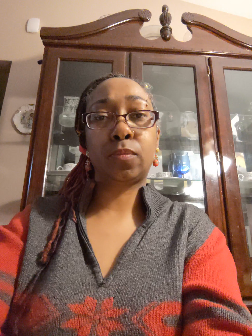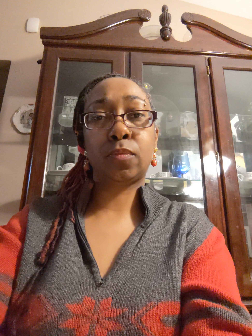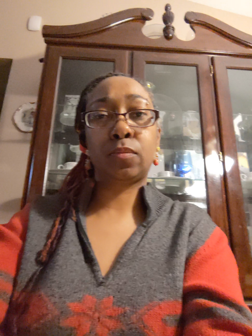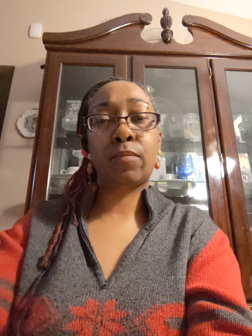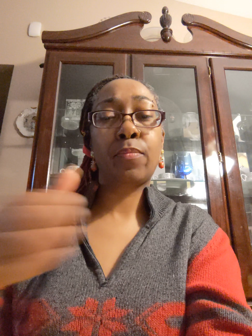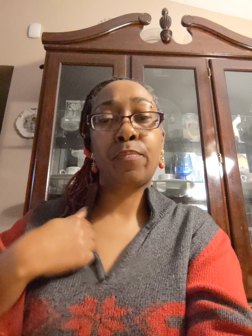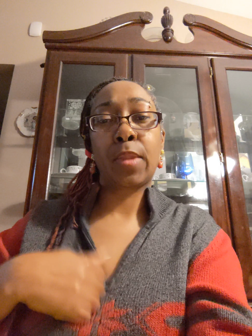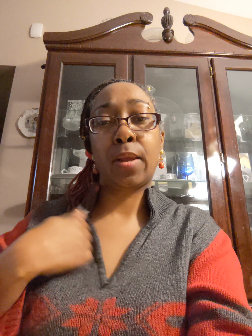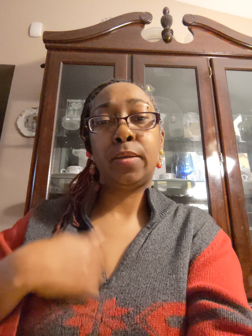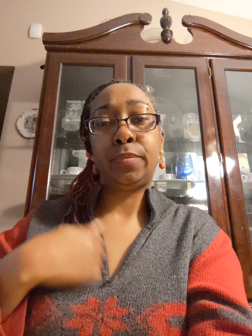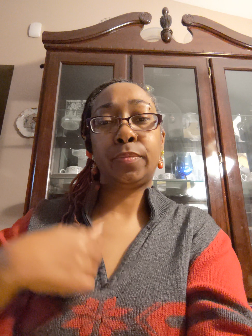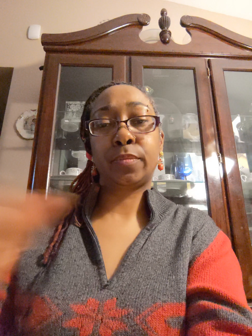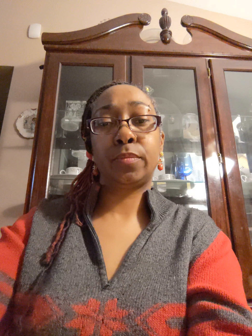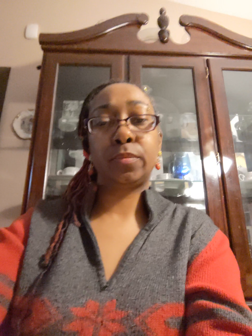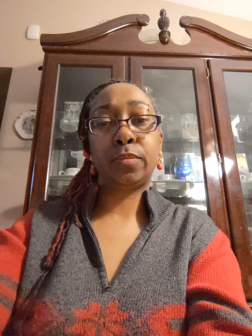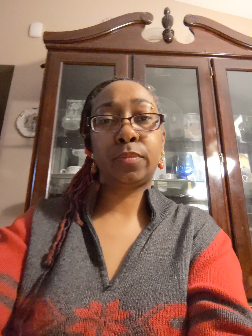bath